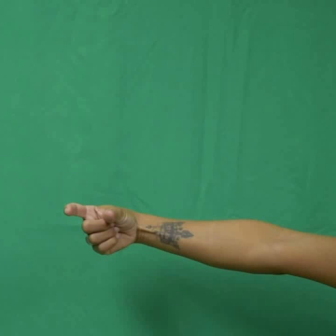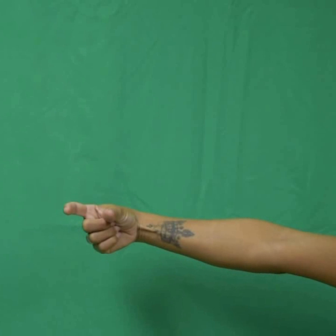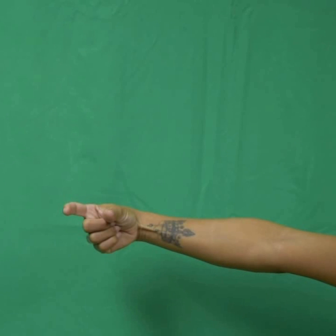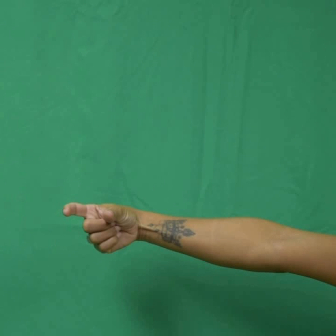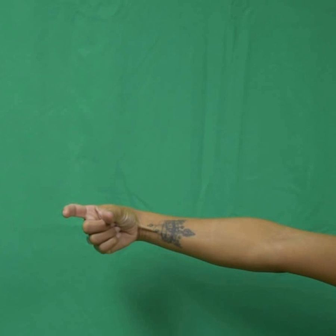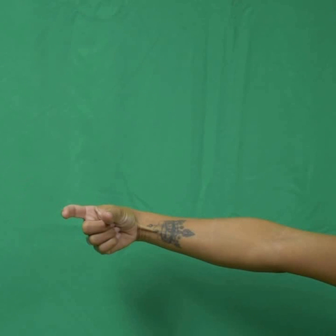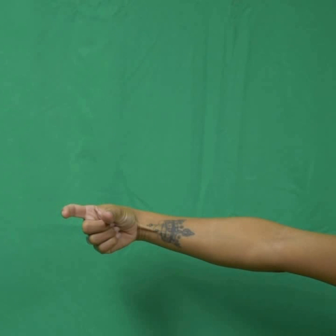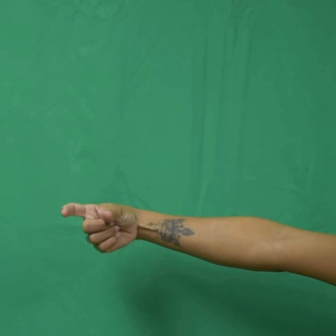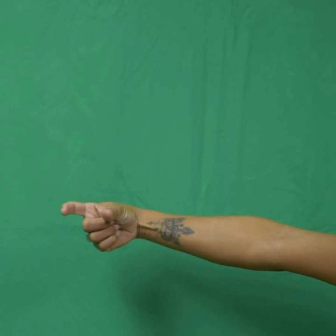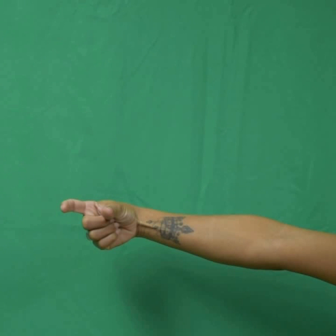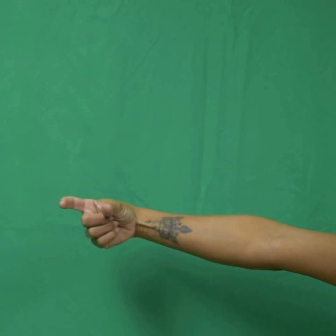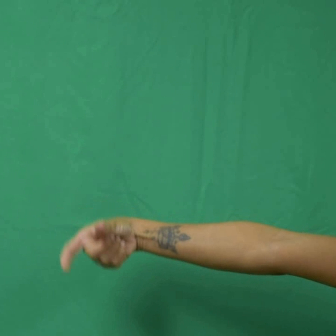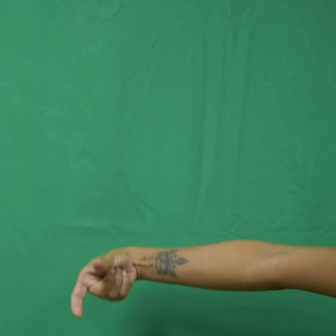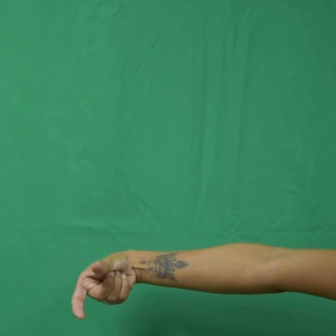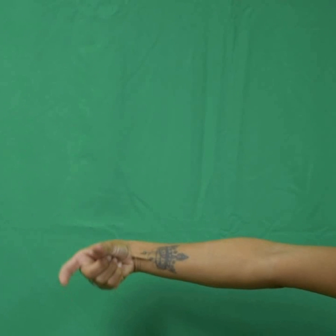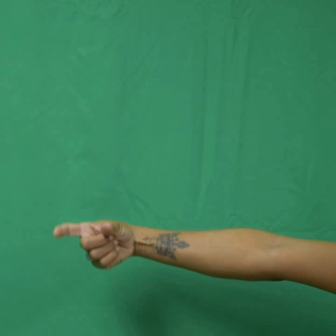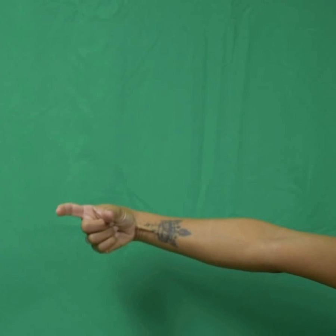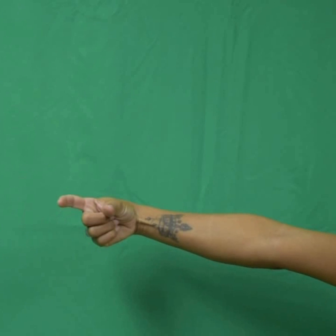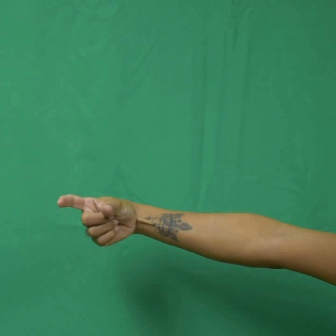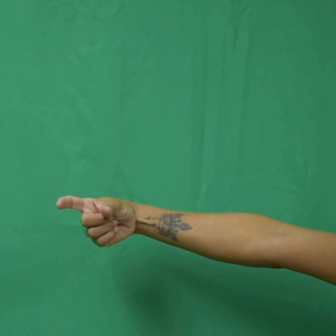Q